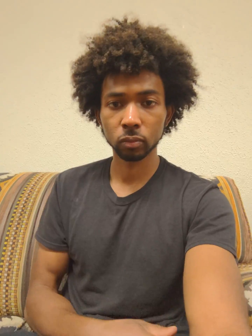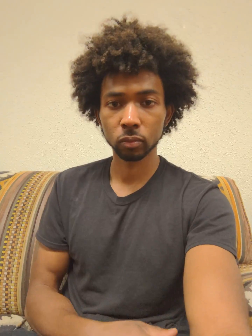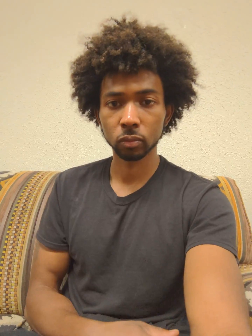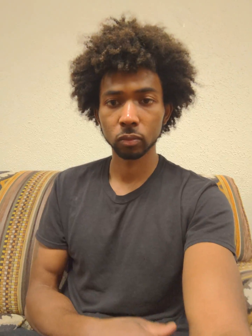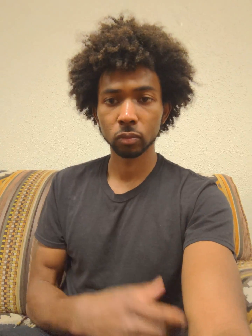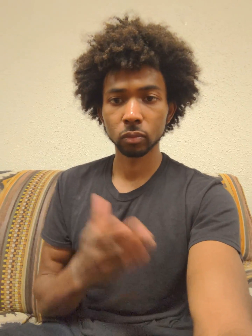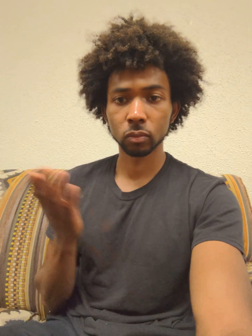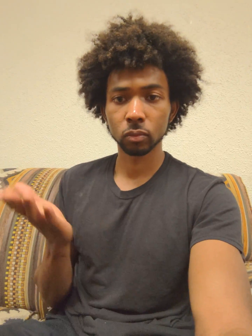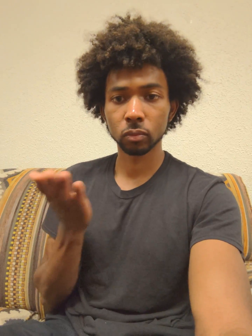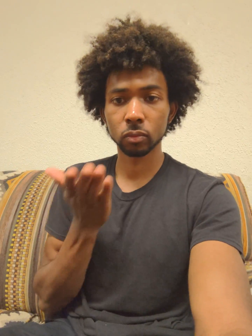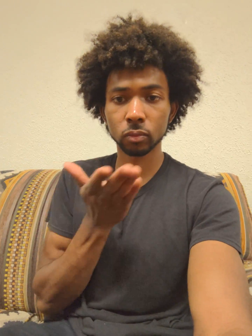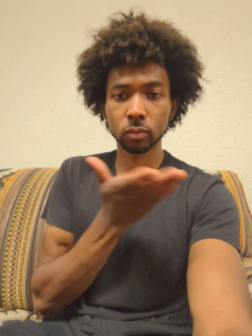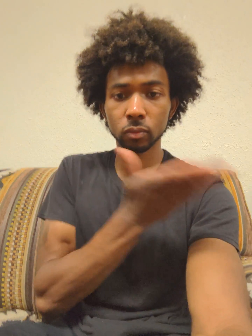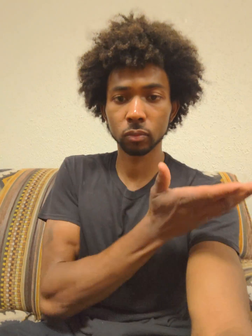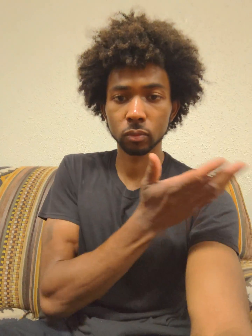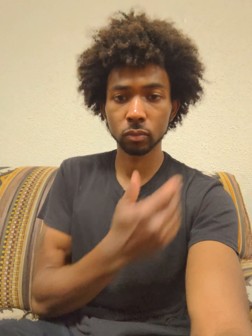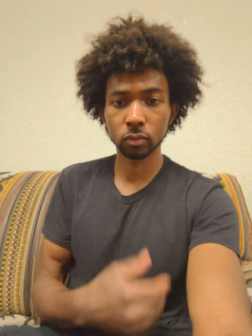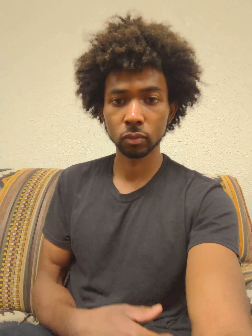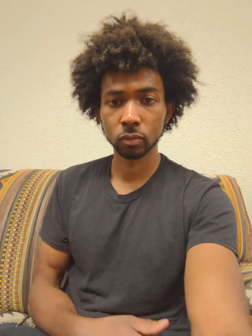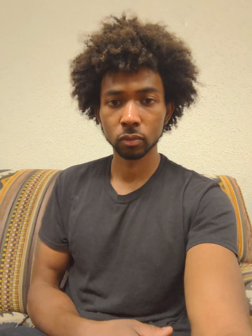carry